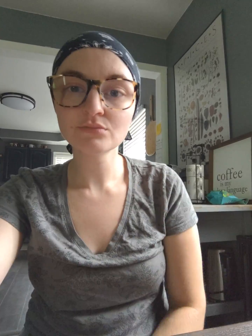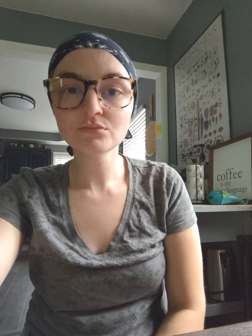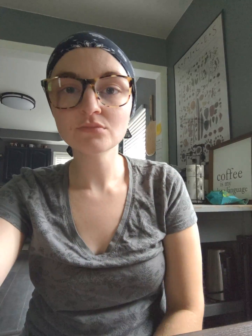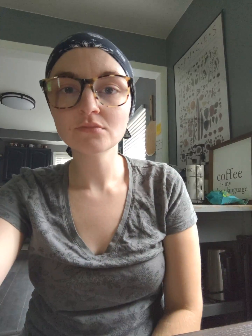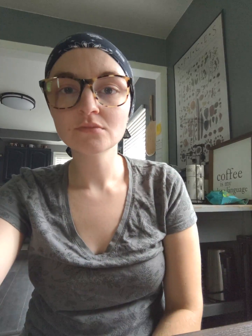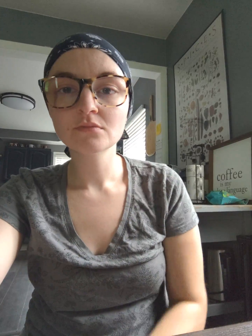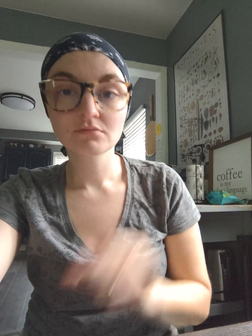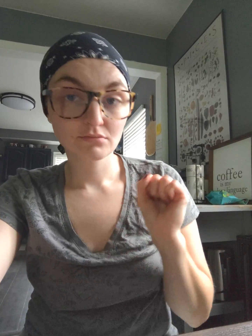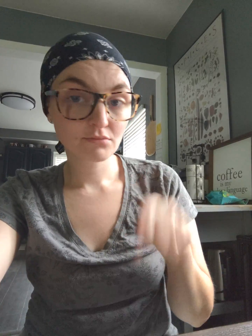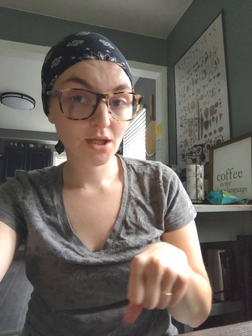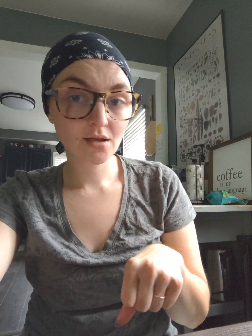could